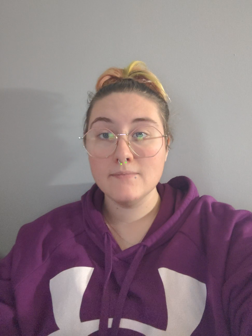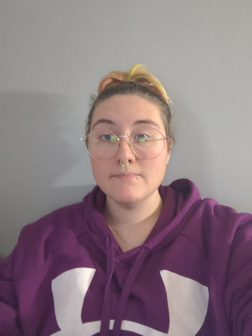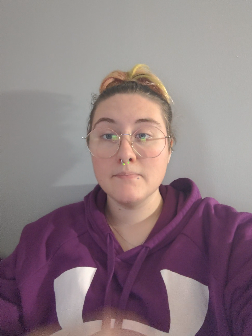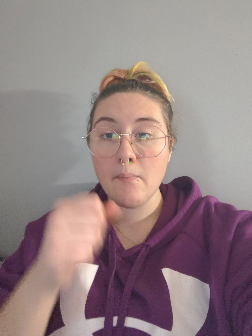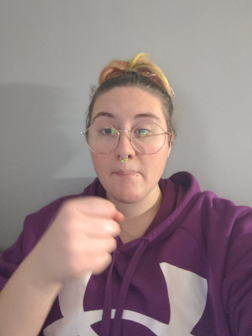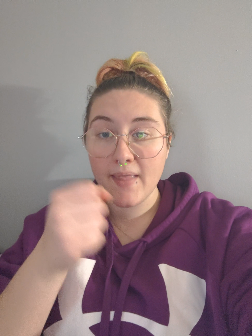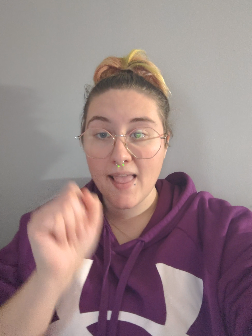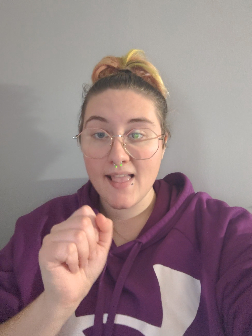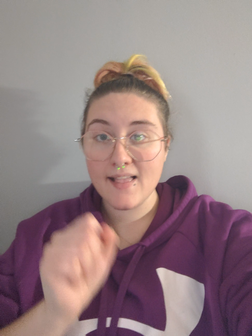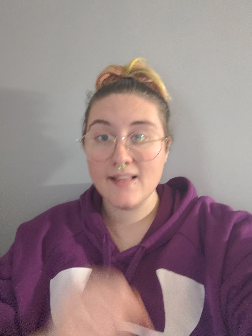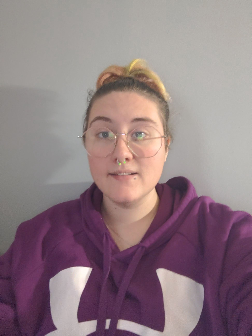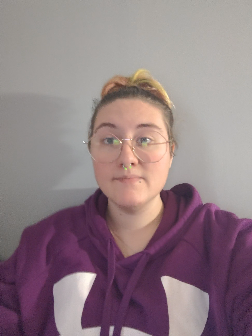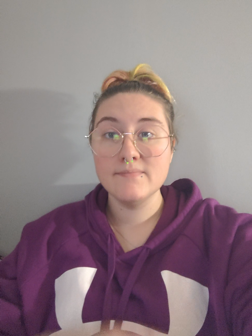make